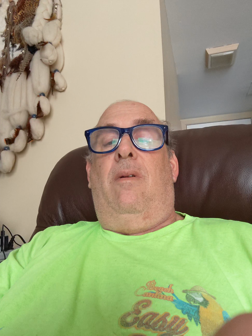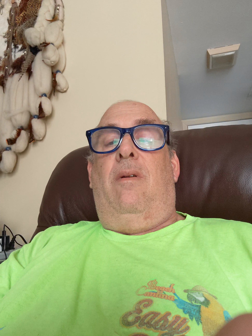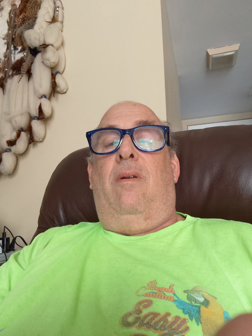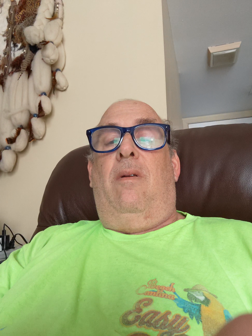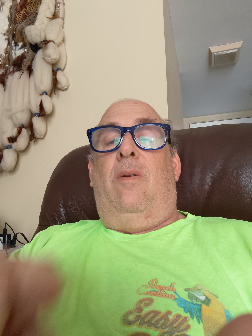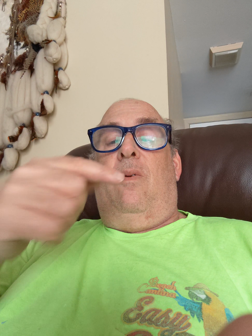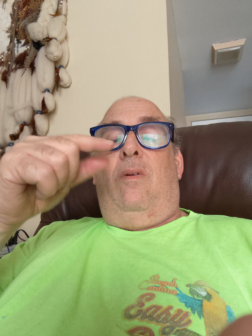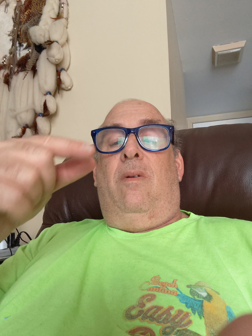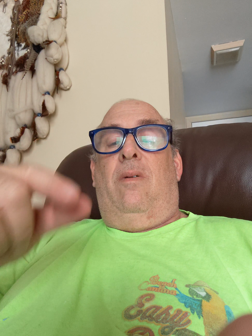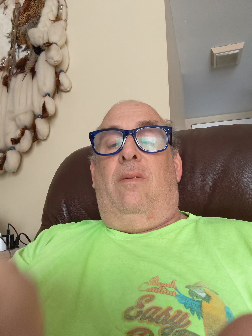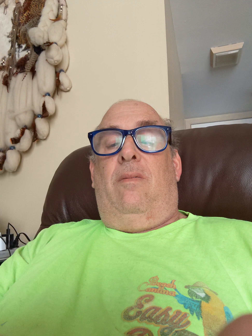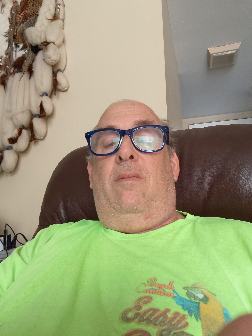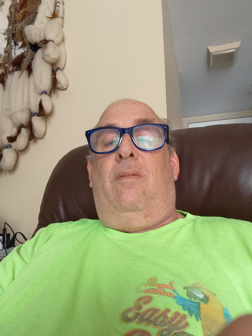green